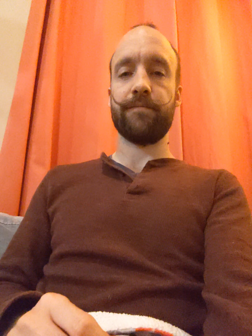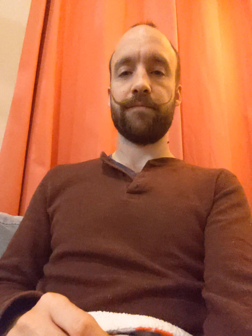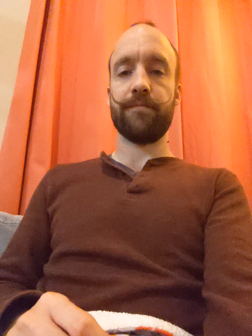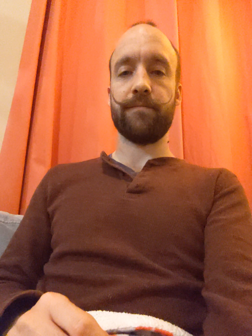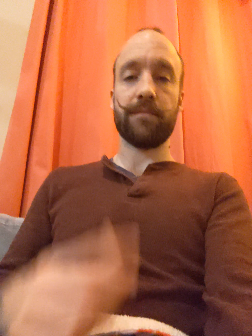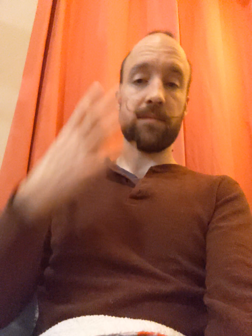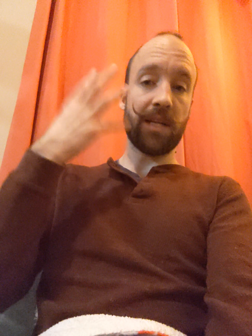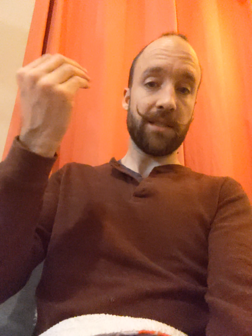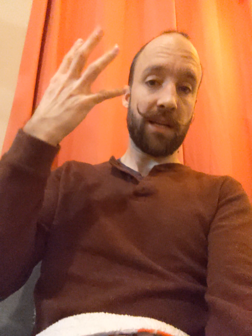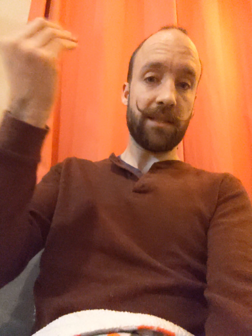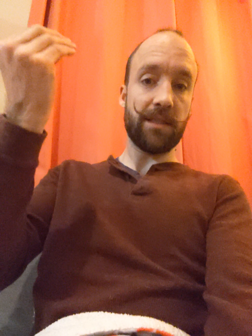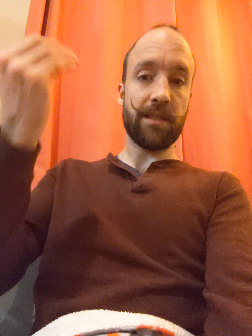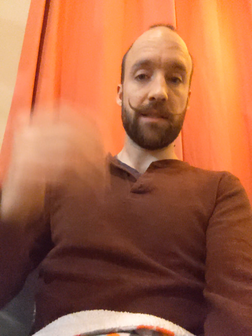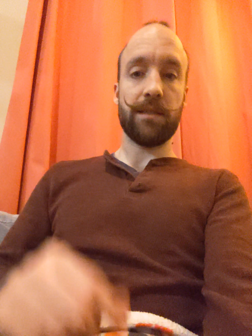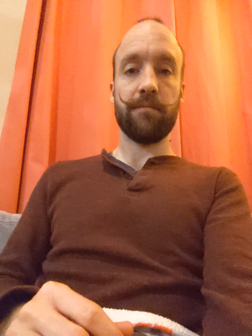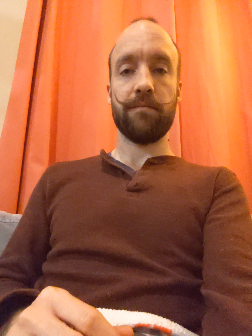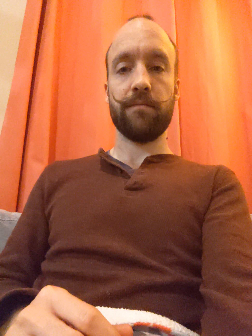outside